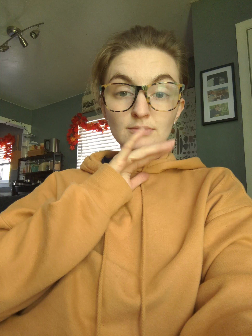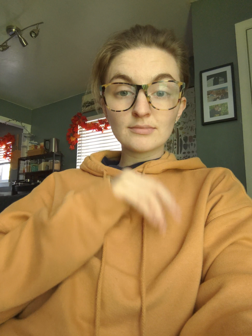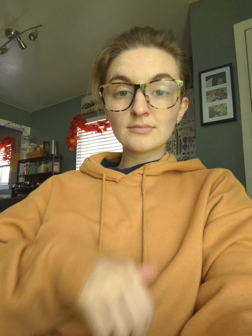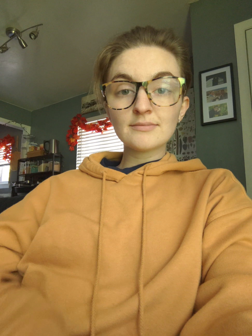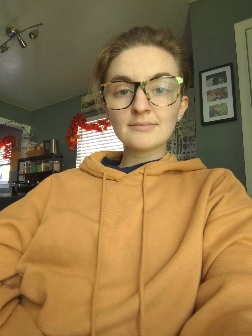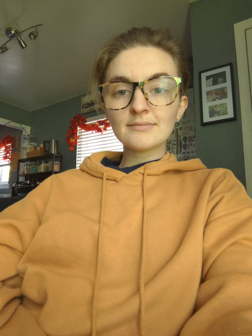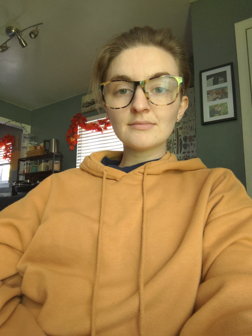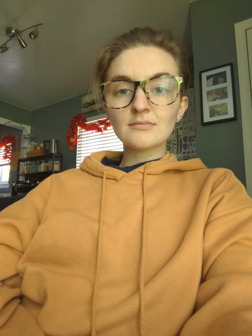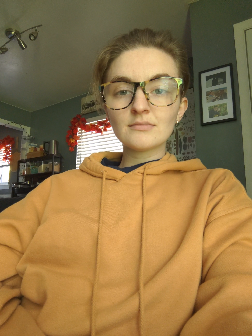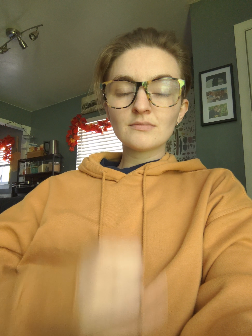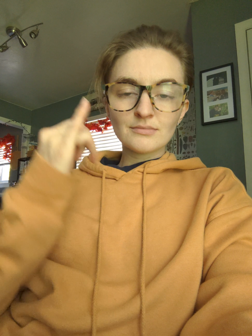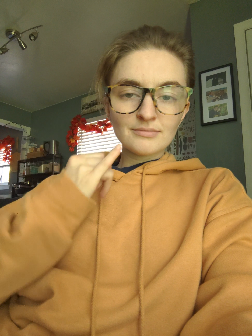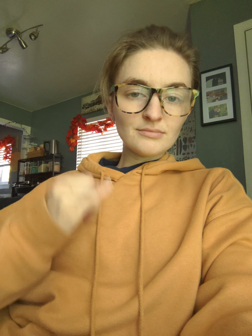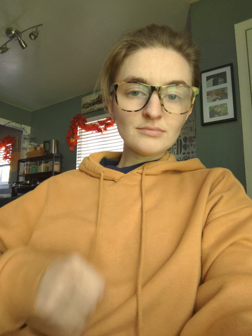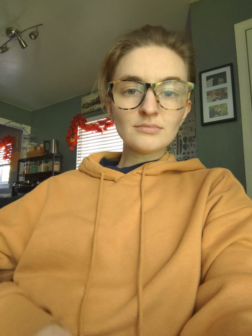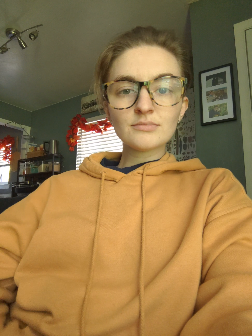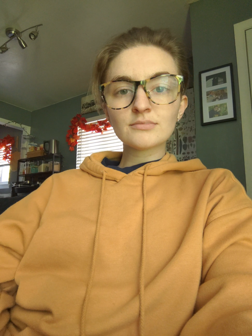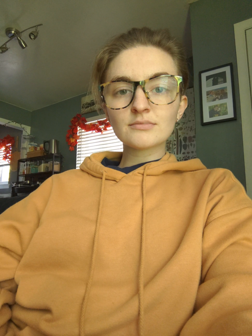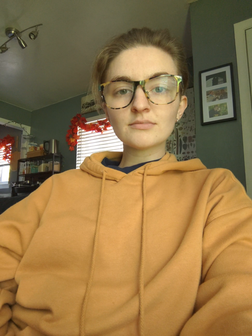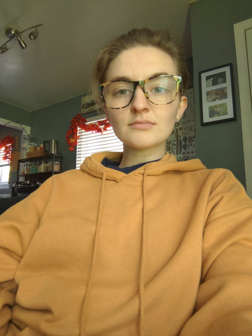draw